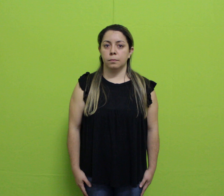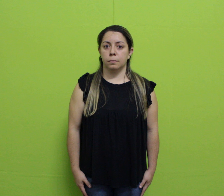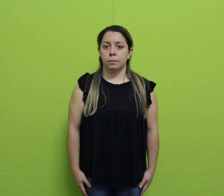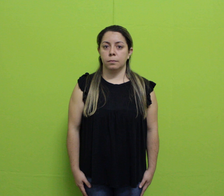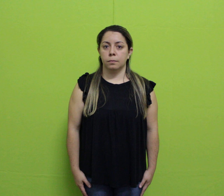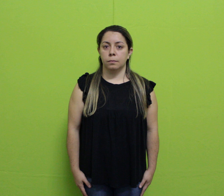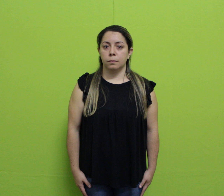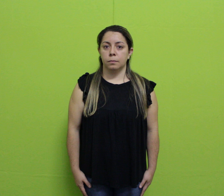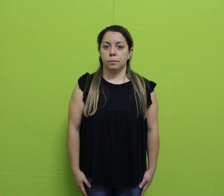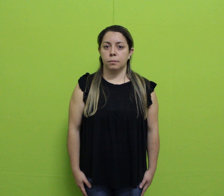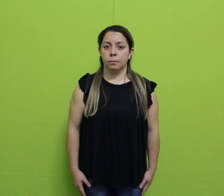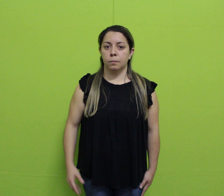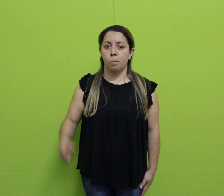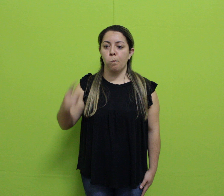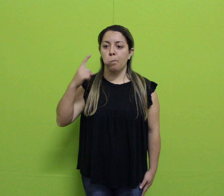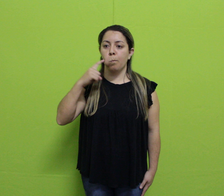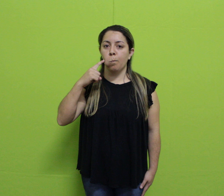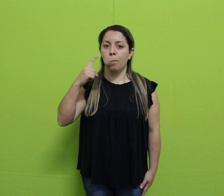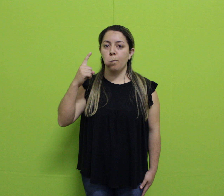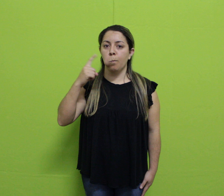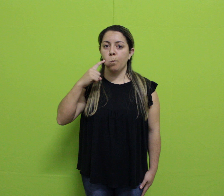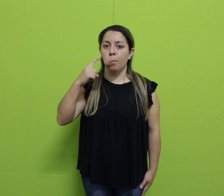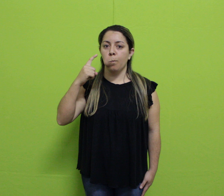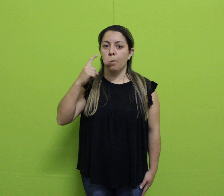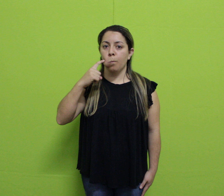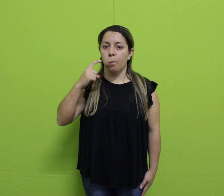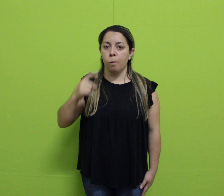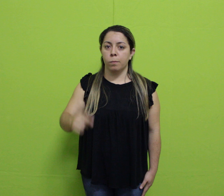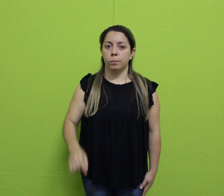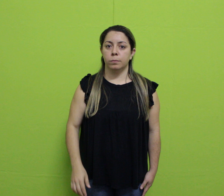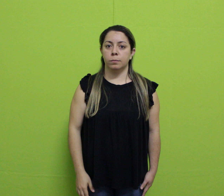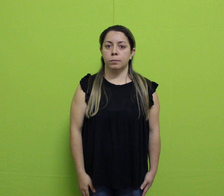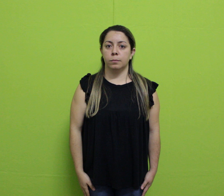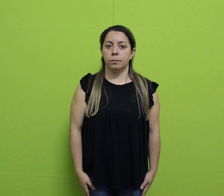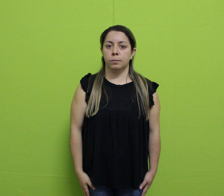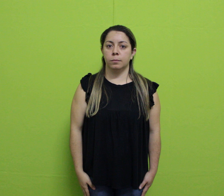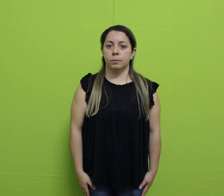bala